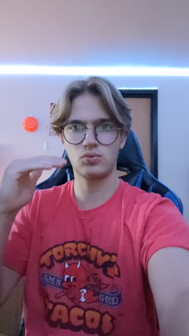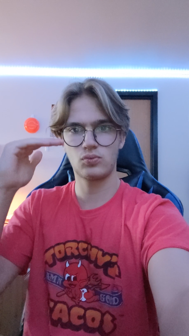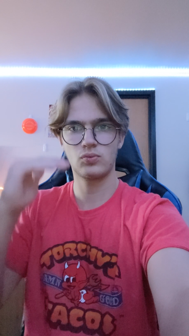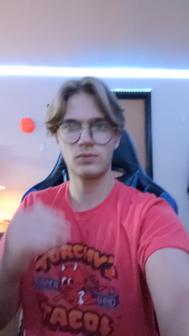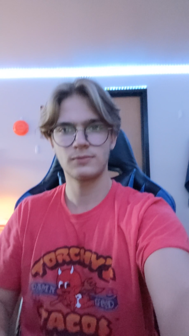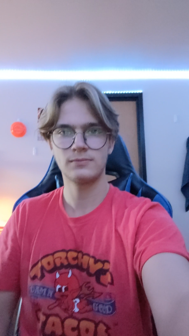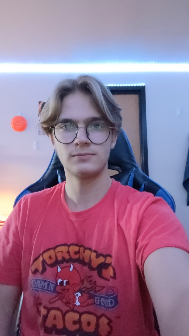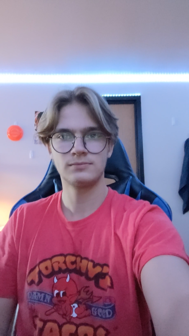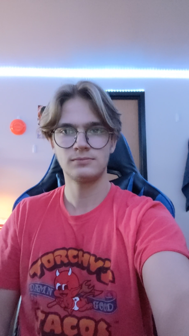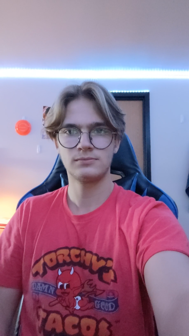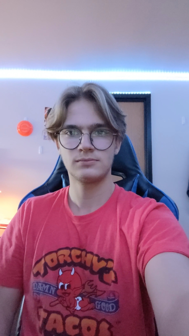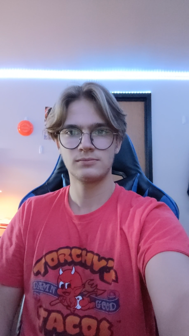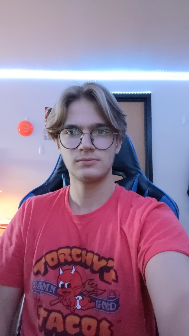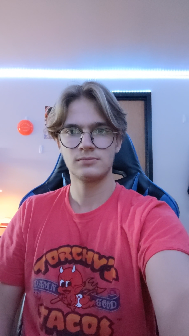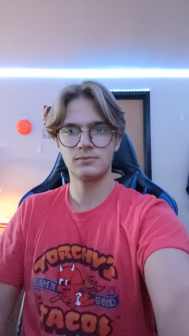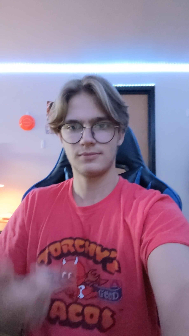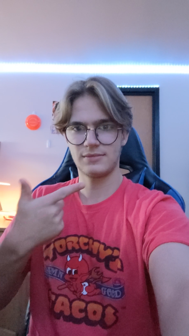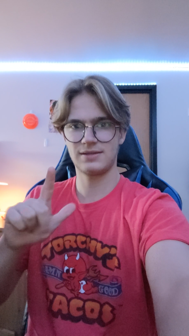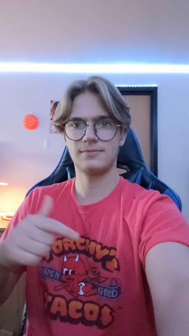let me